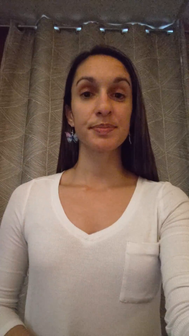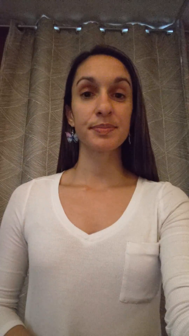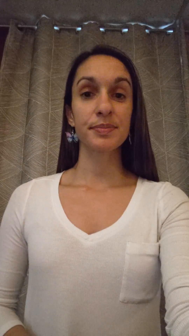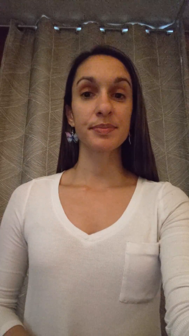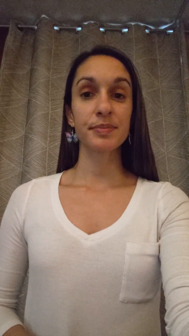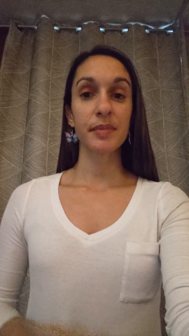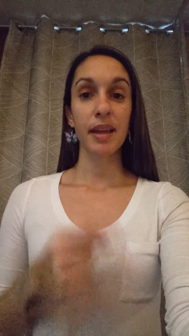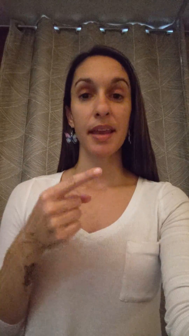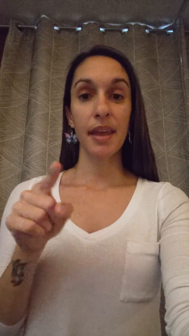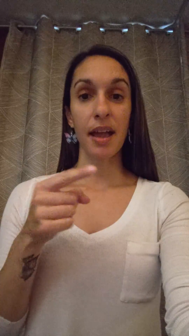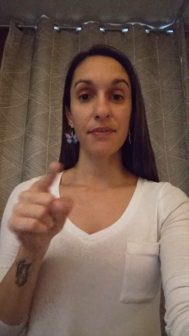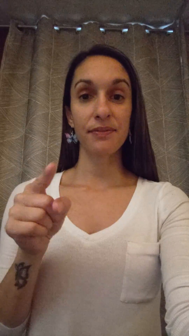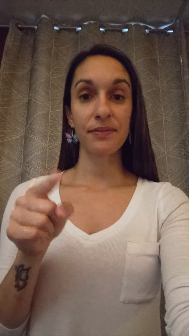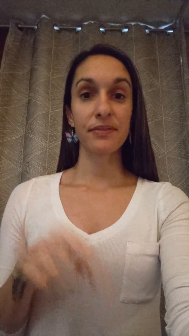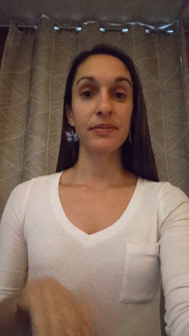knife